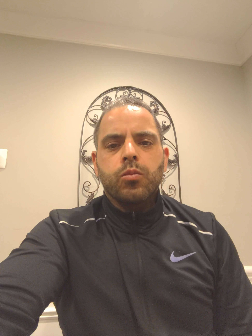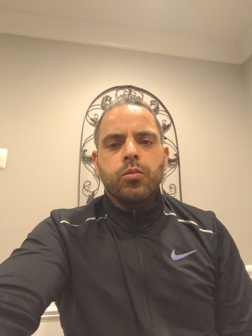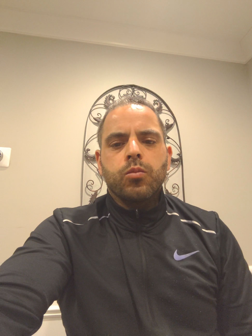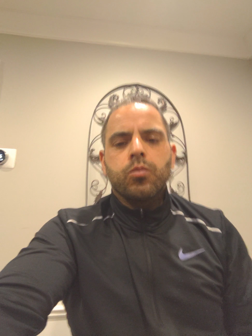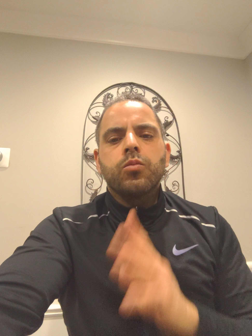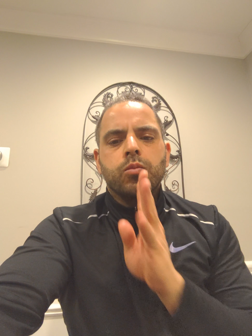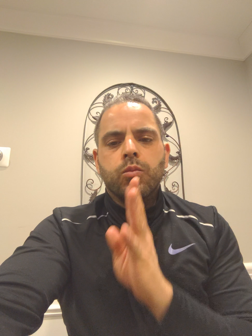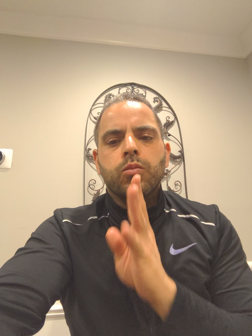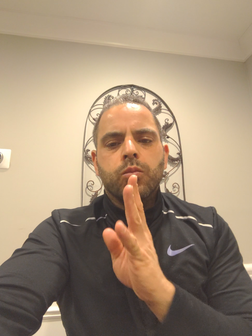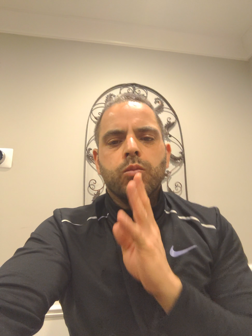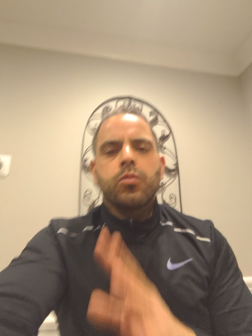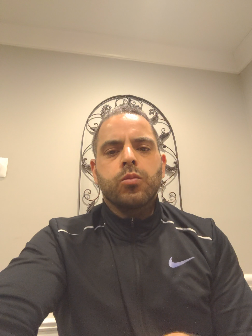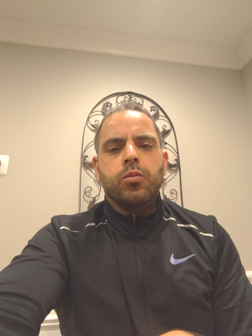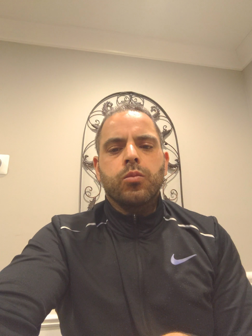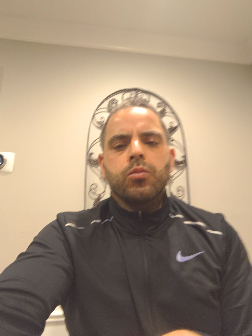talk